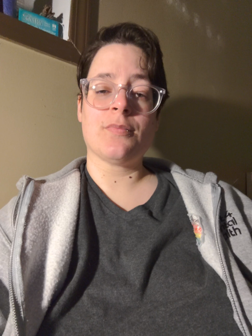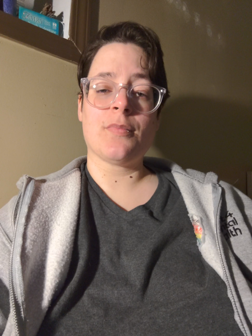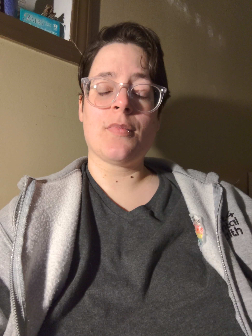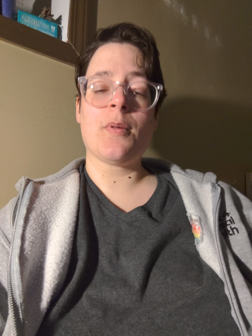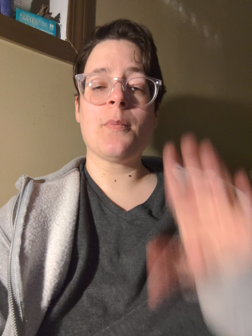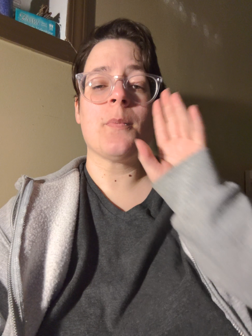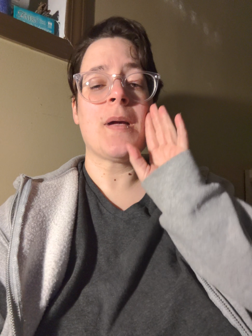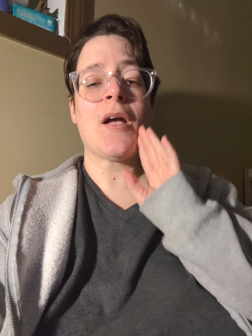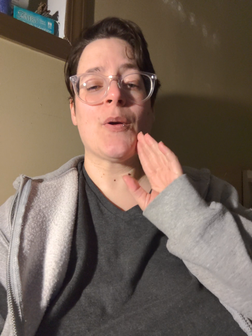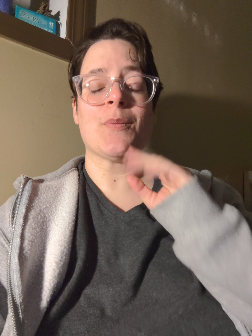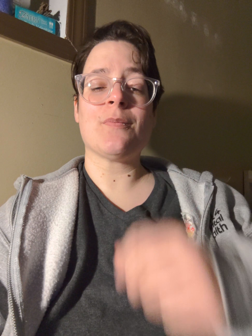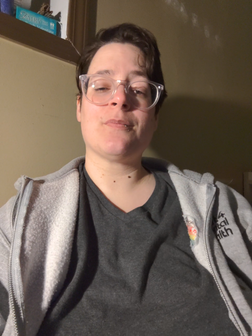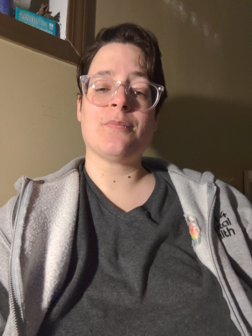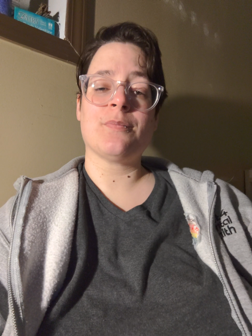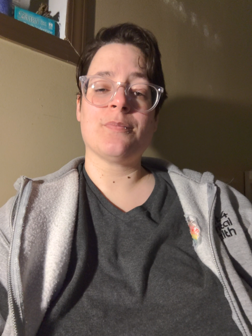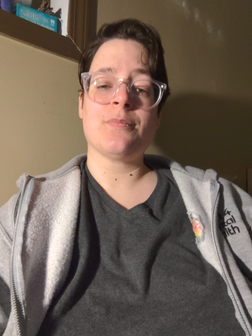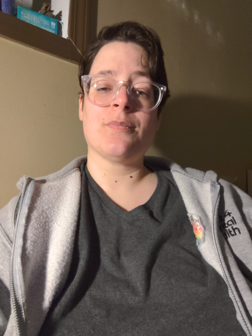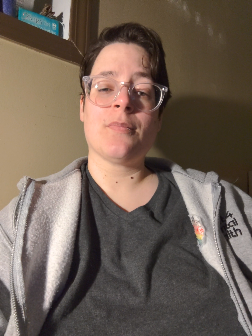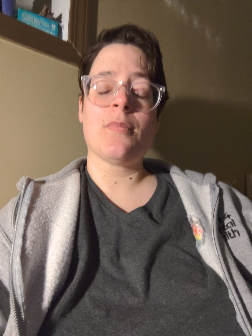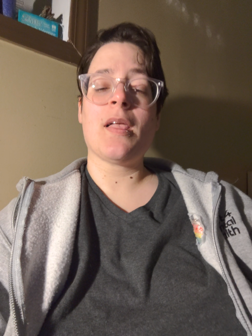brown